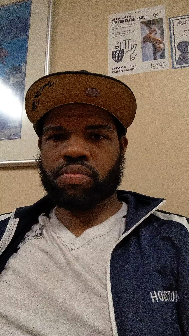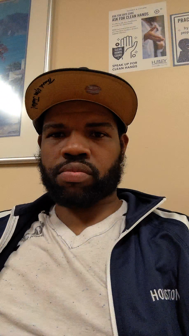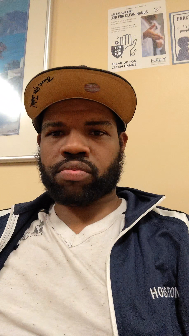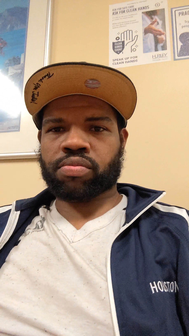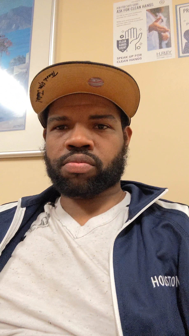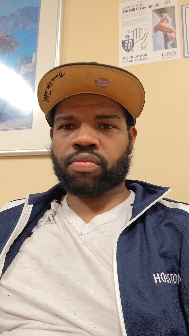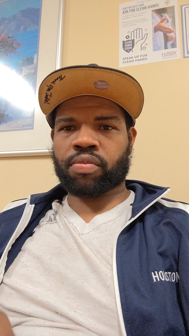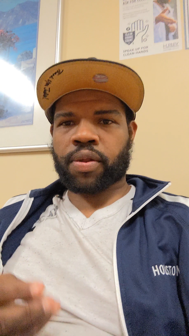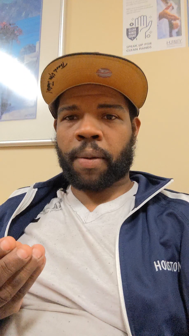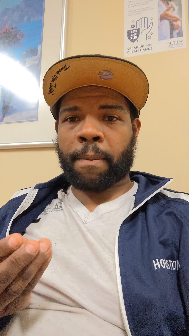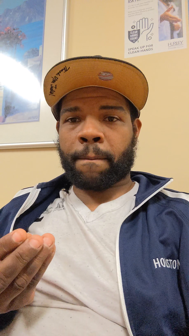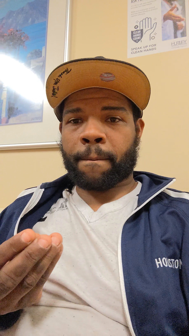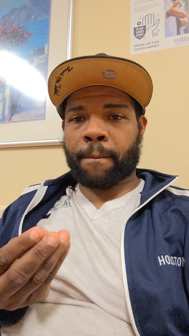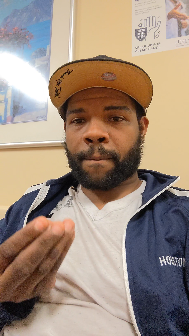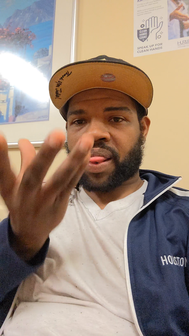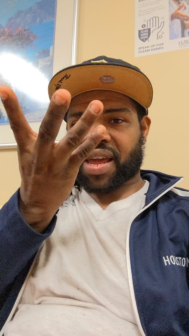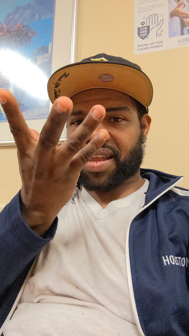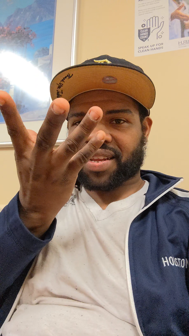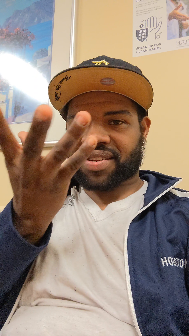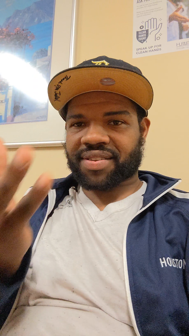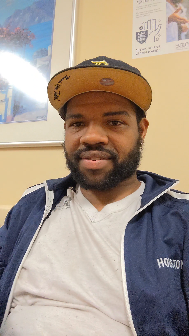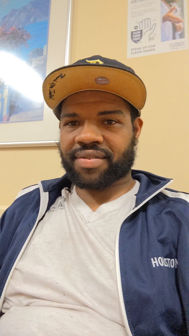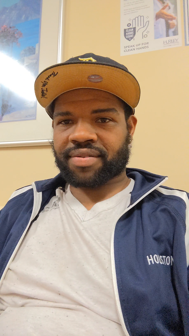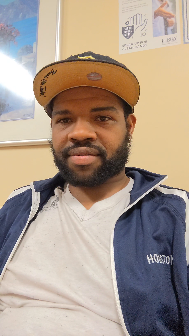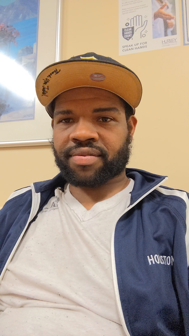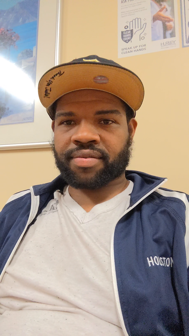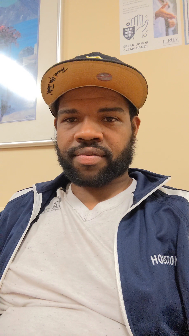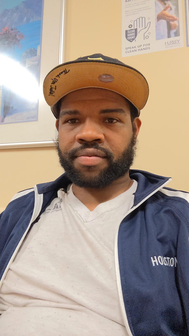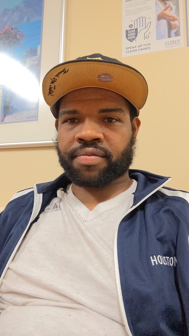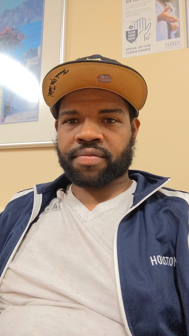plants